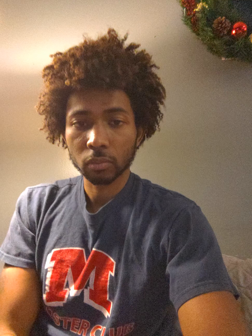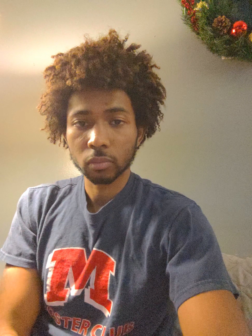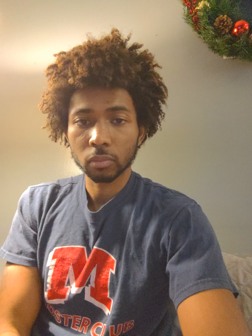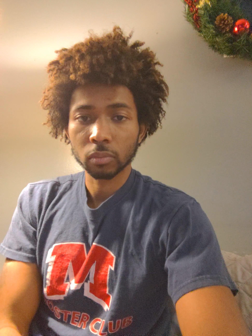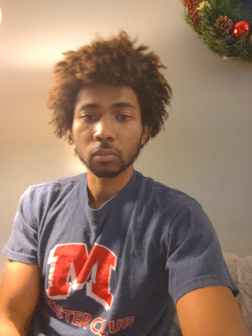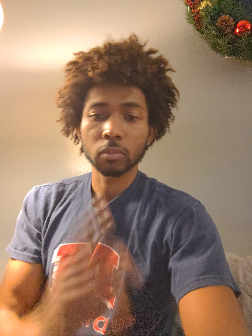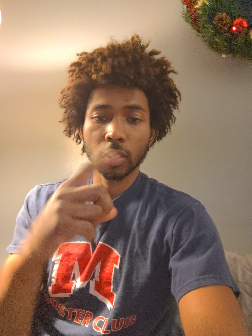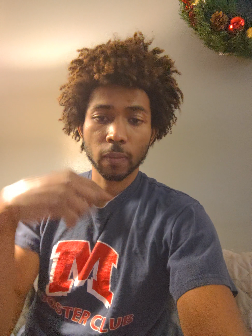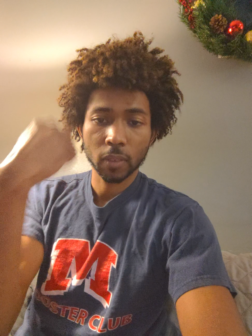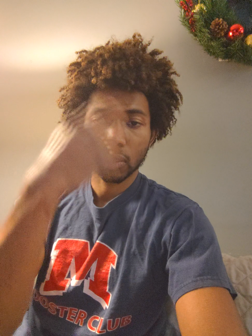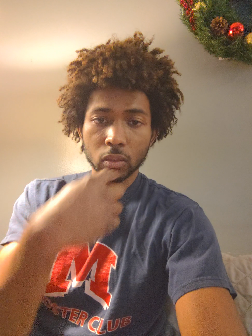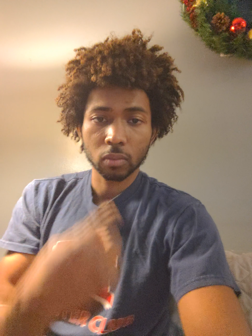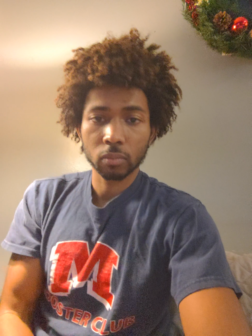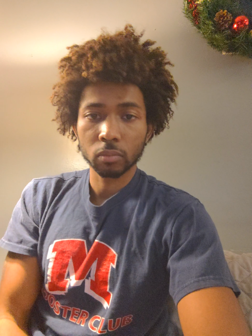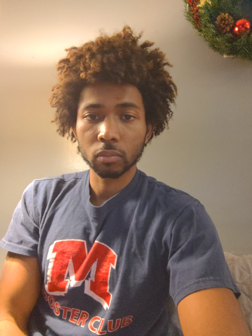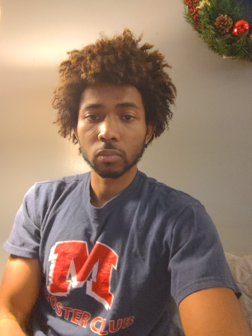face